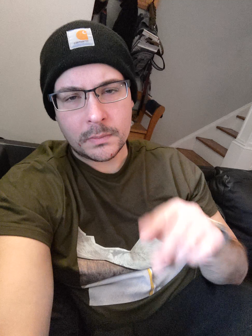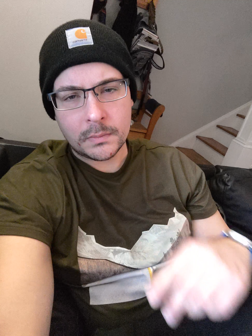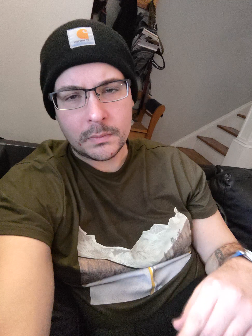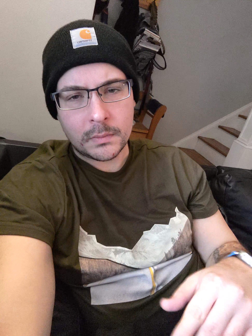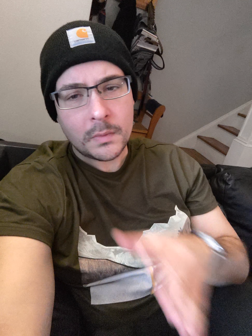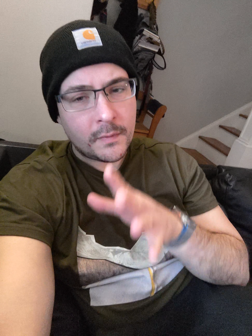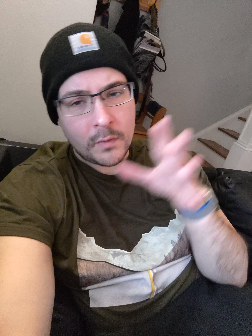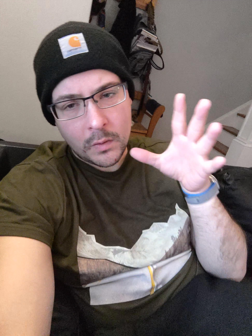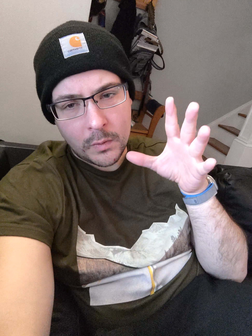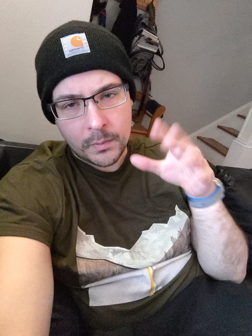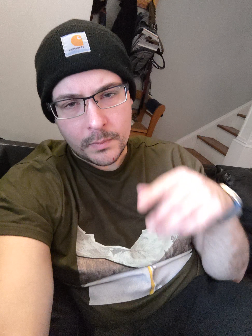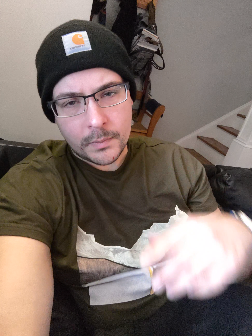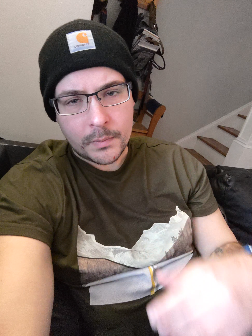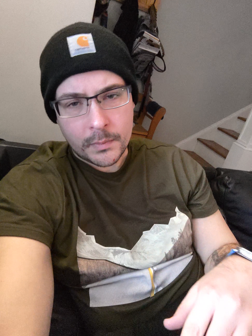farm